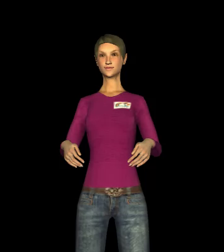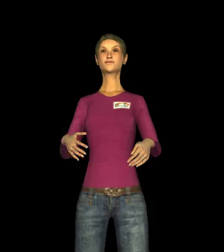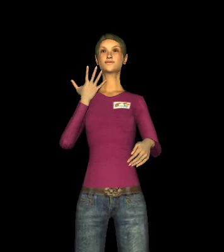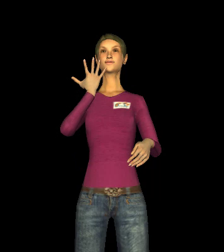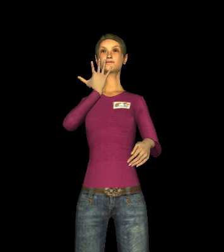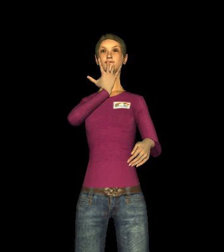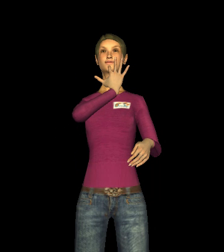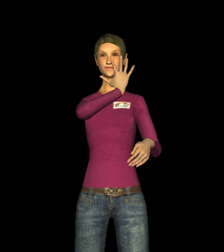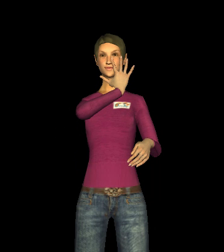لون